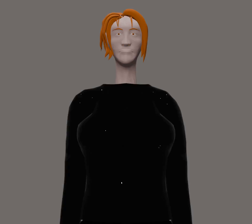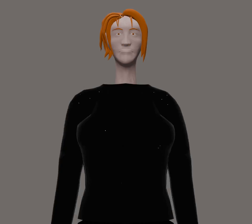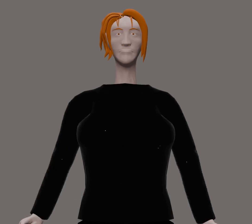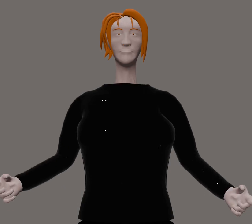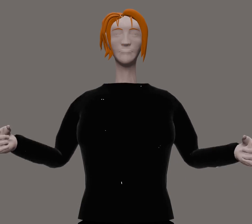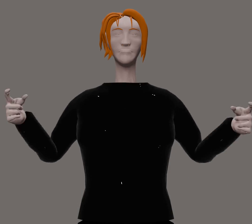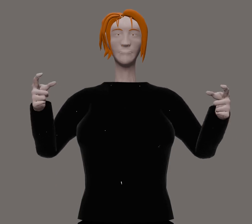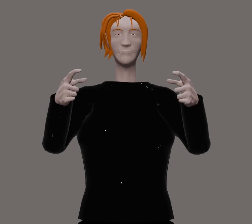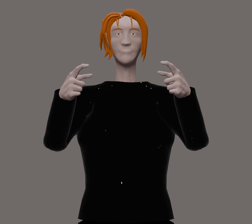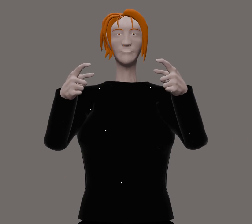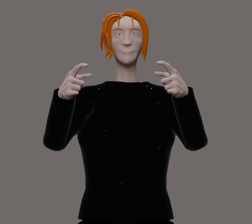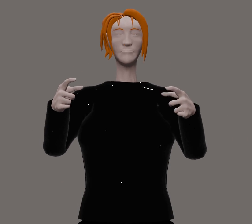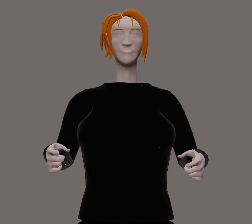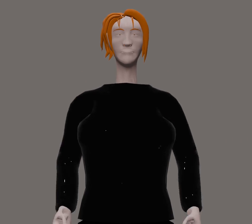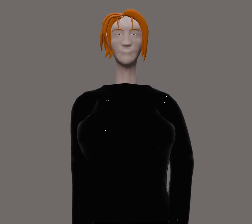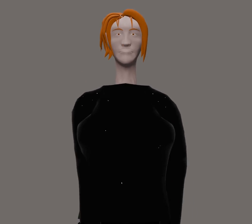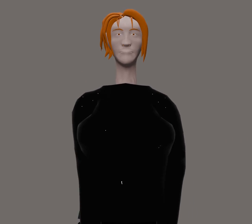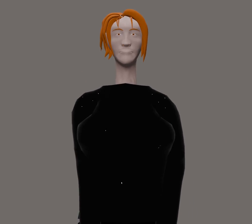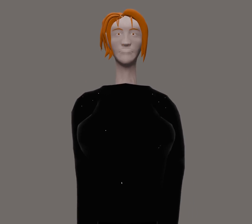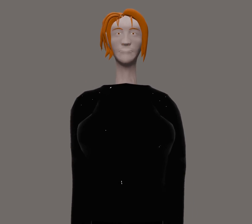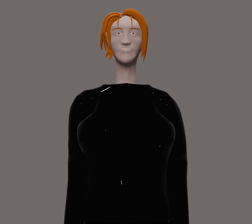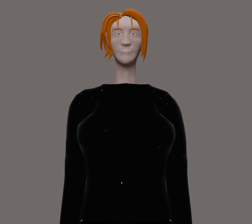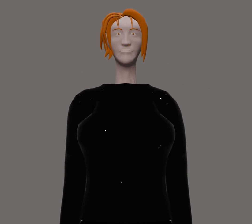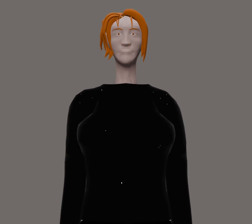Beefy